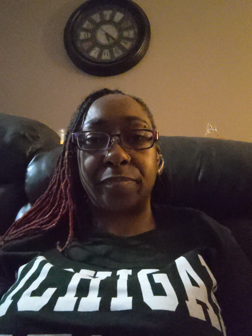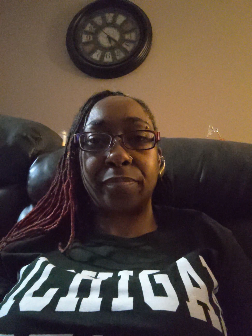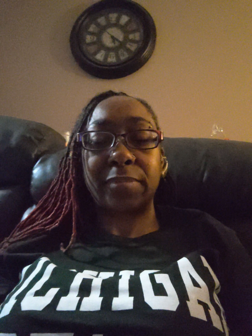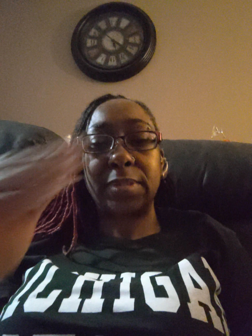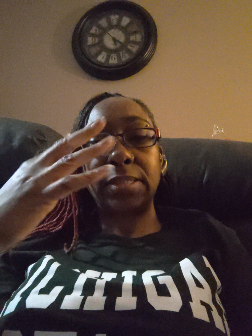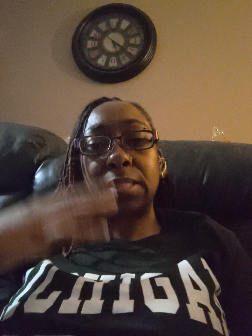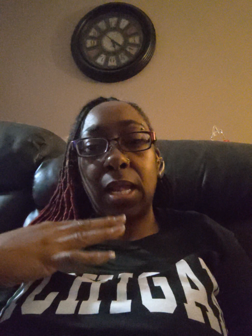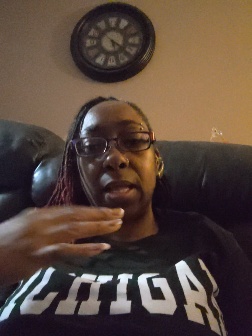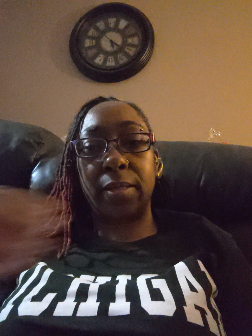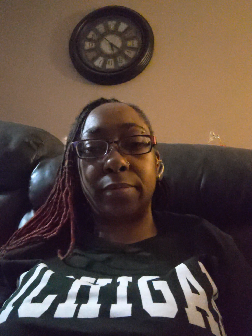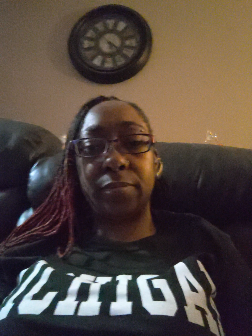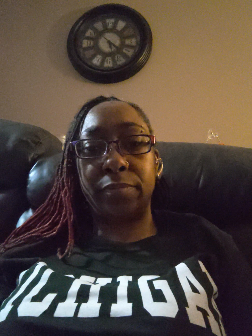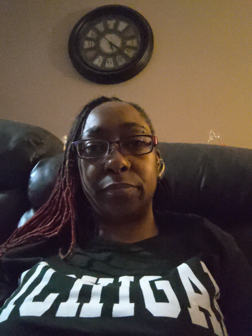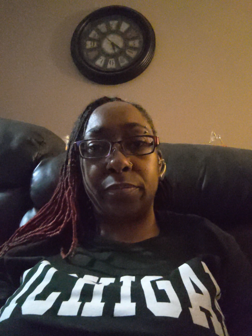sad